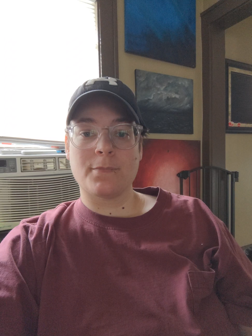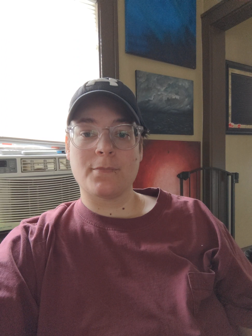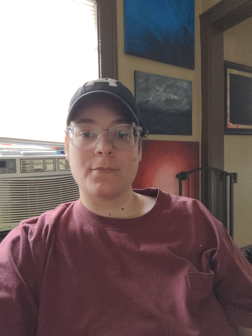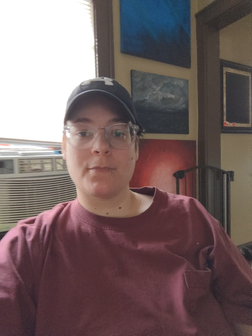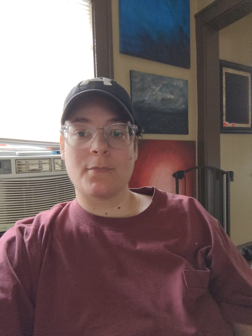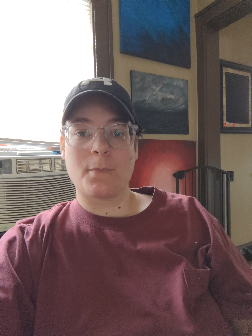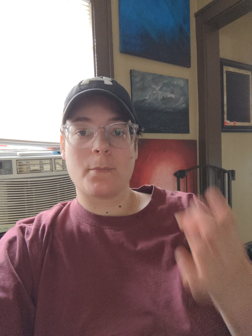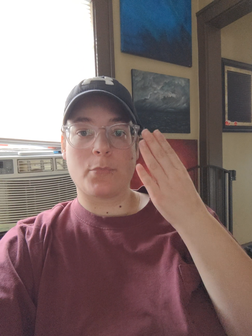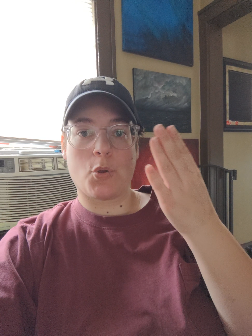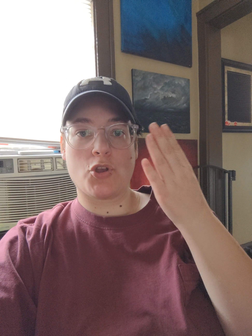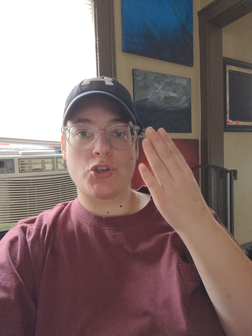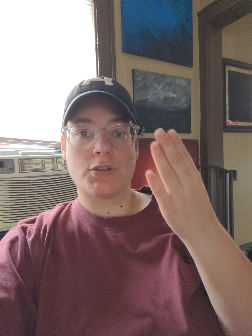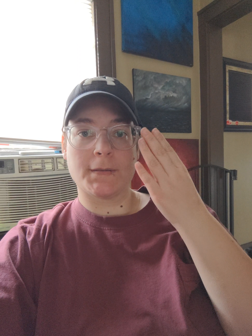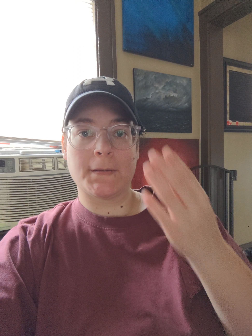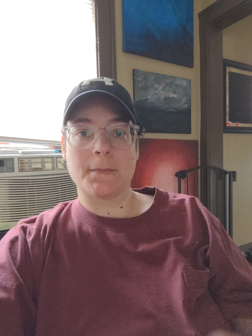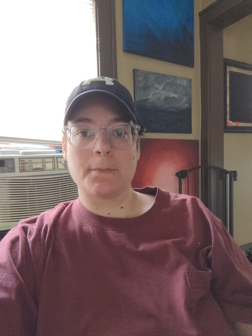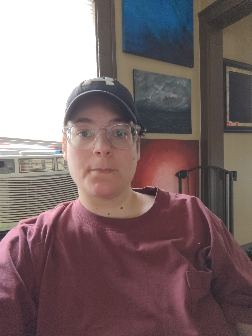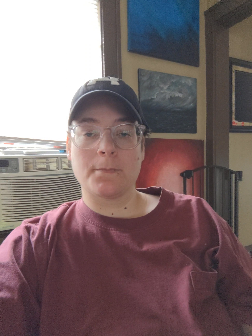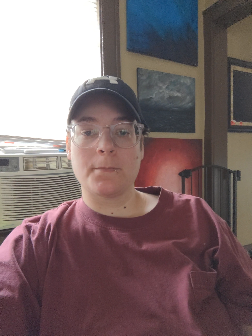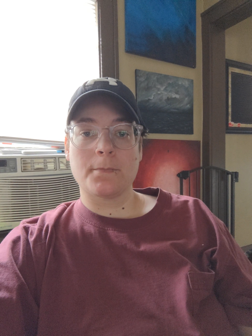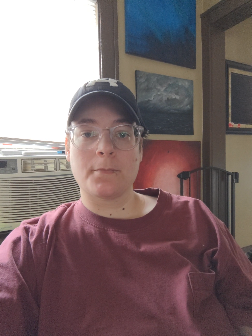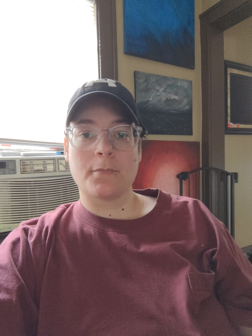morning